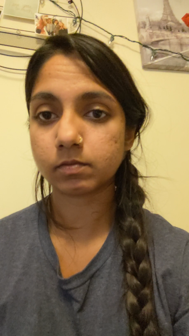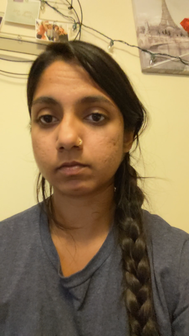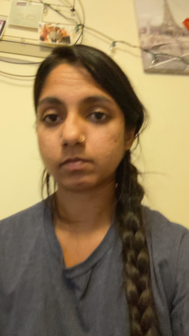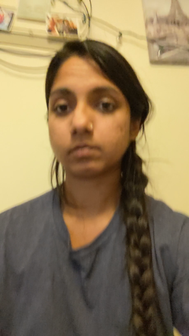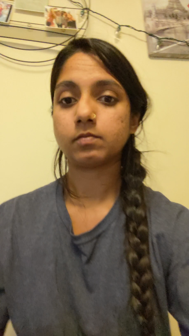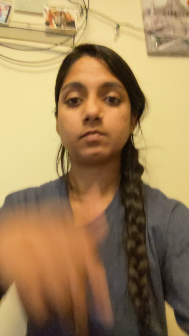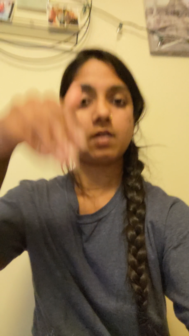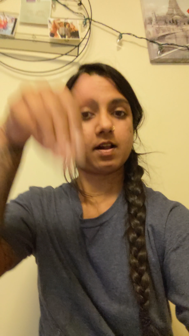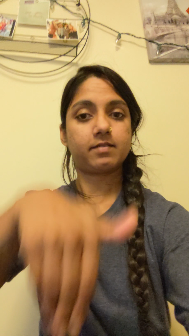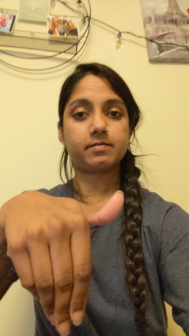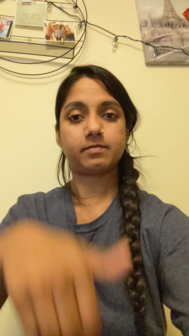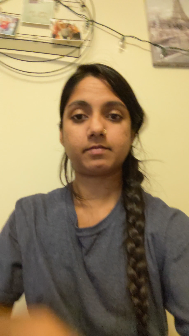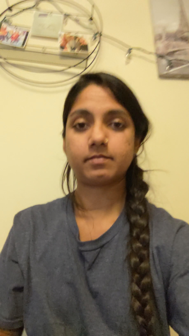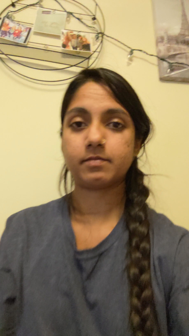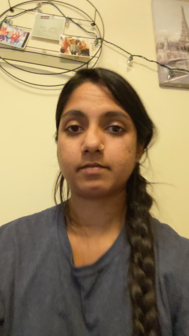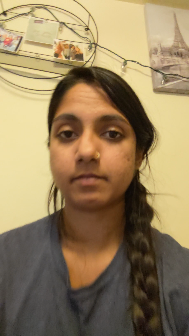night night